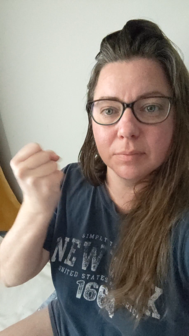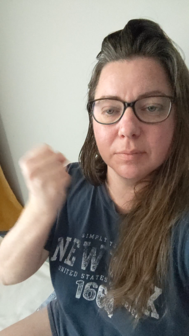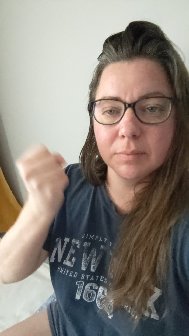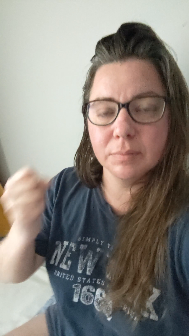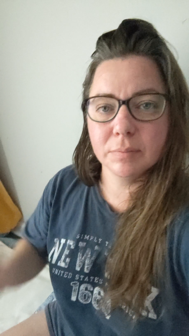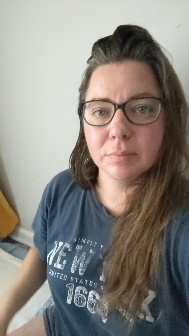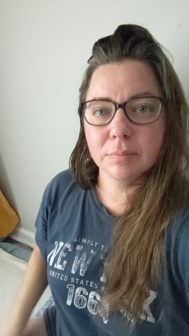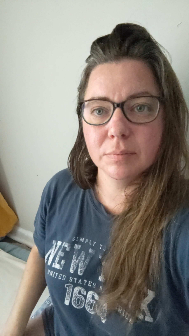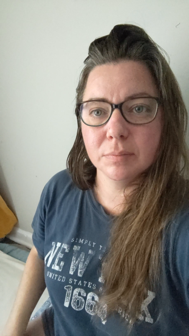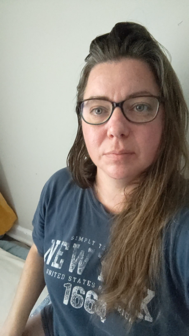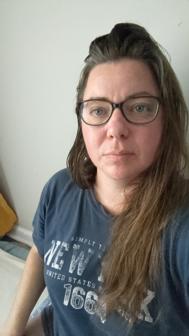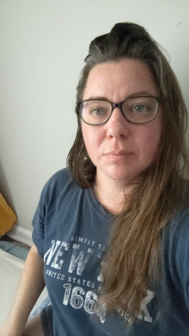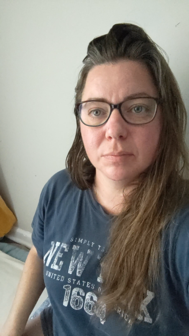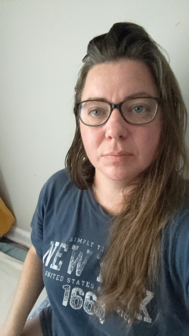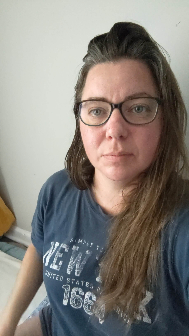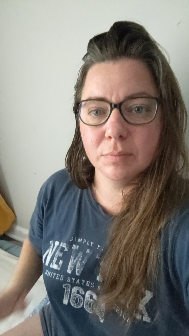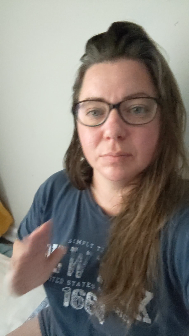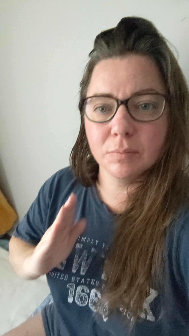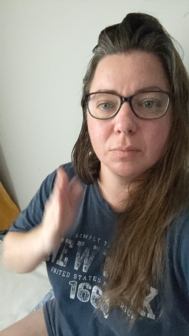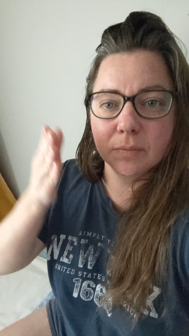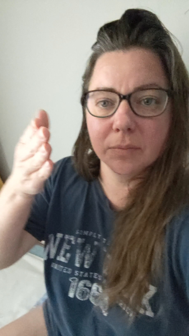over